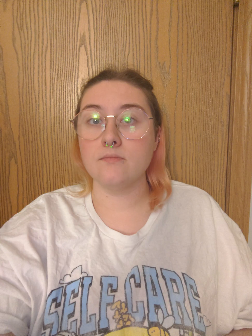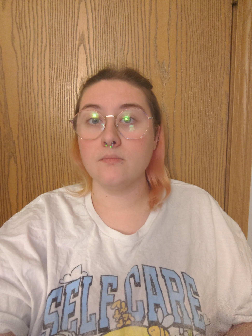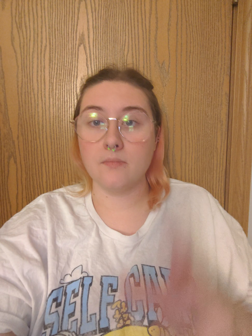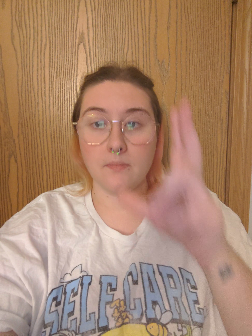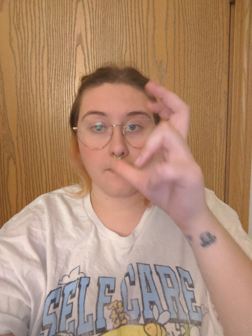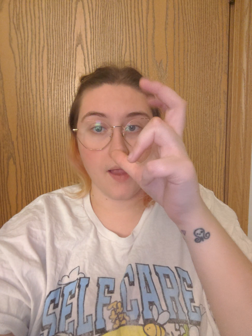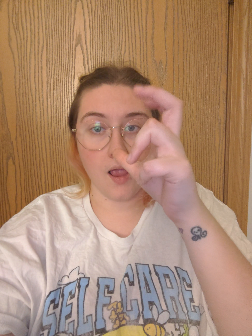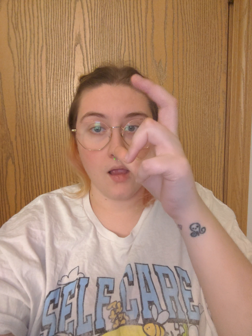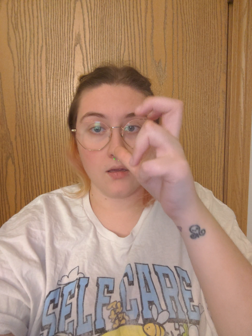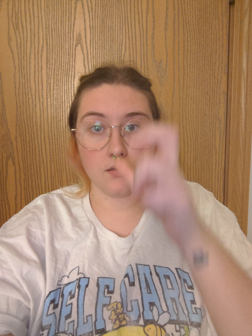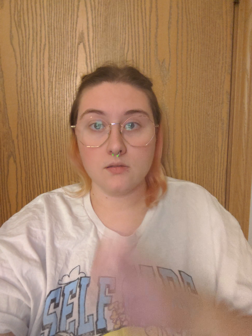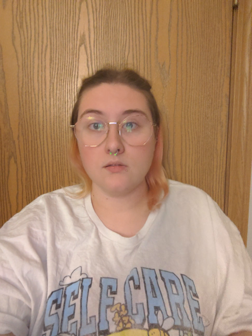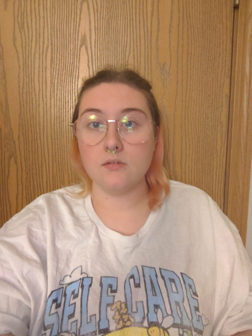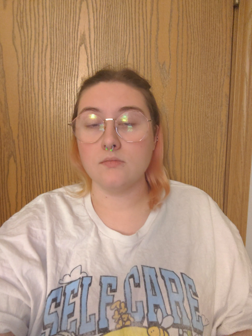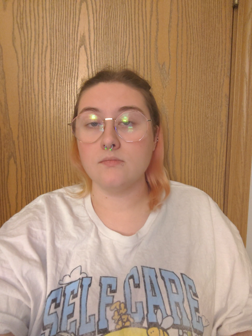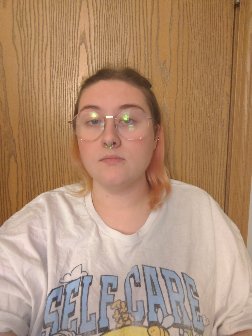bug